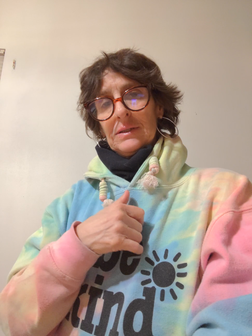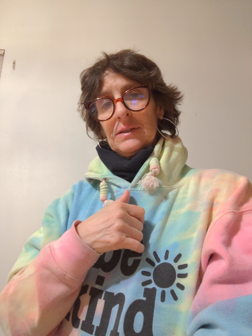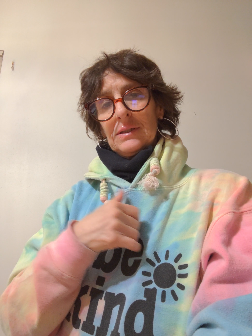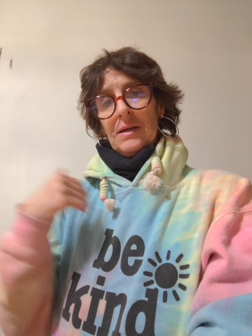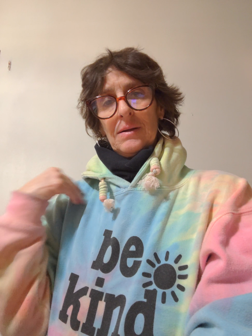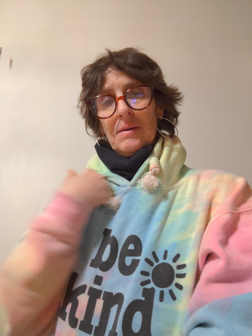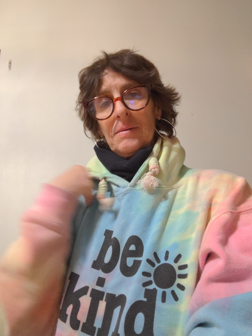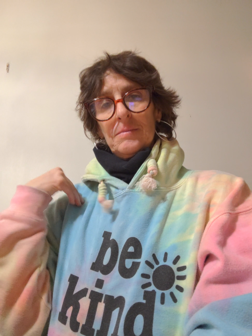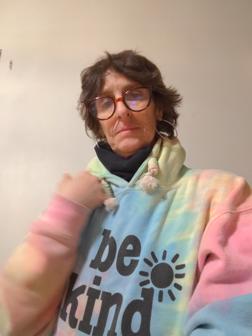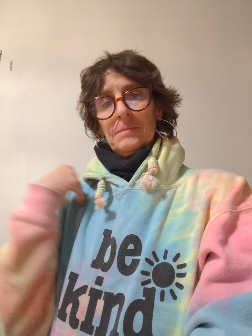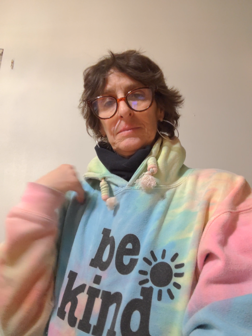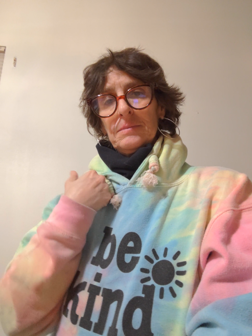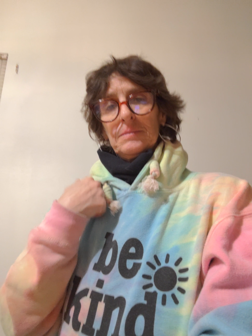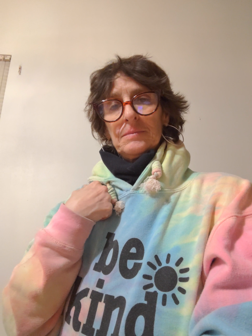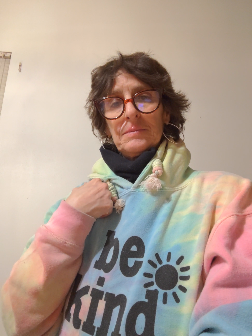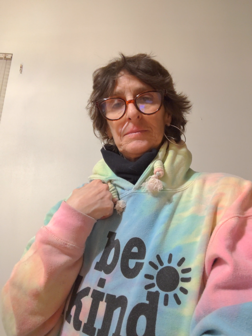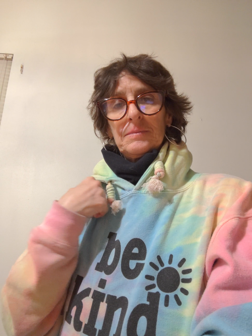animal